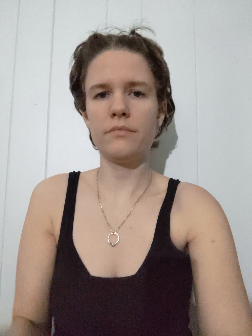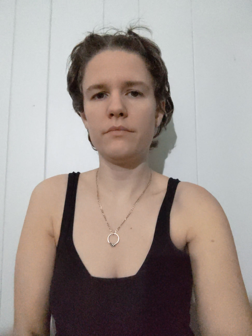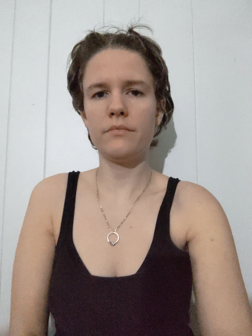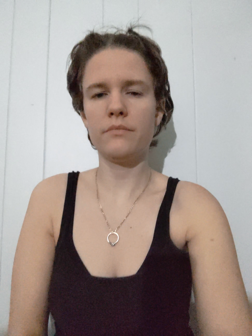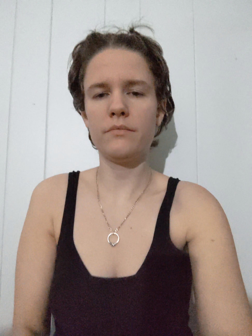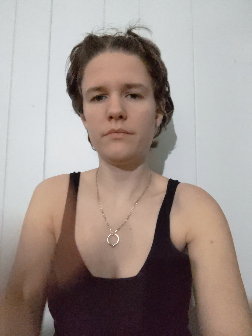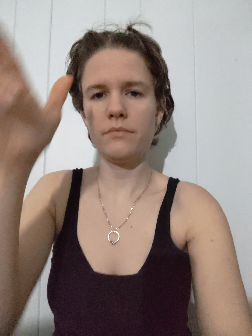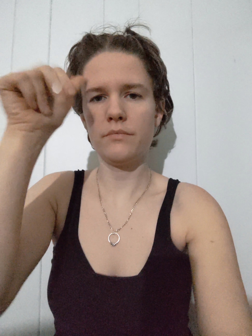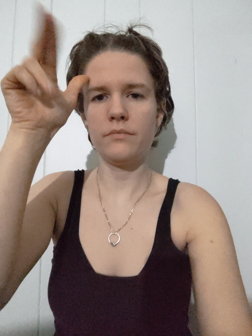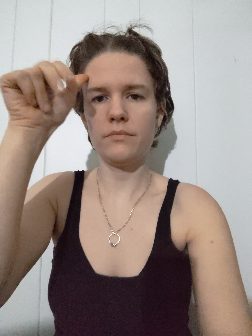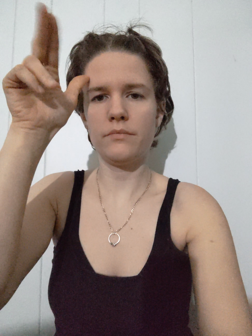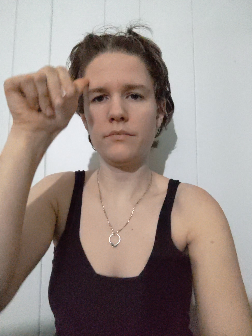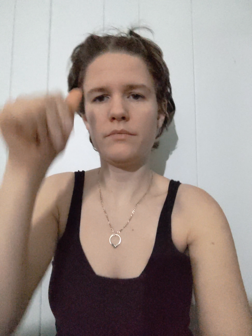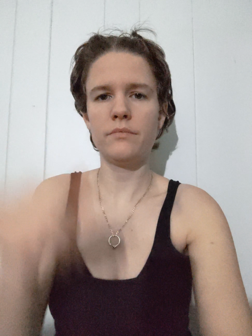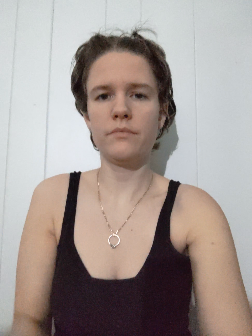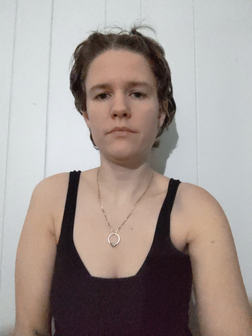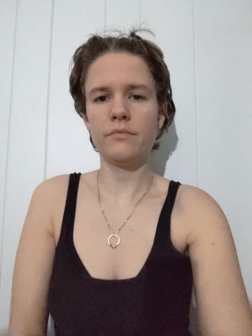horse